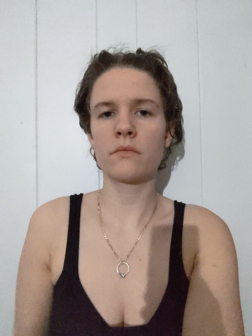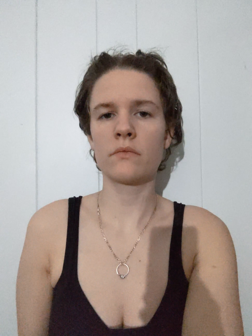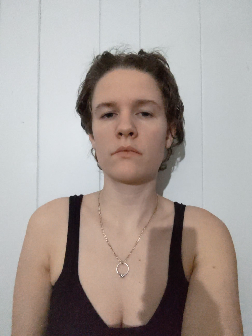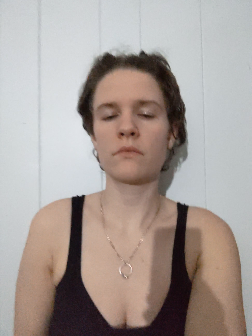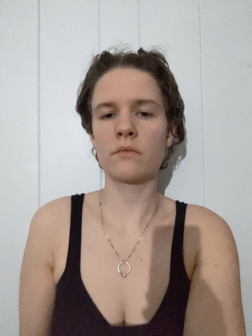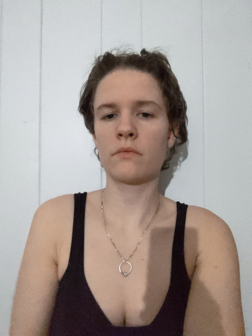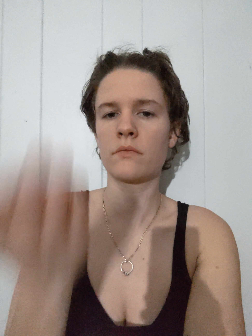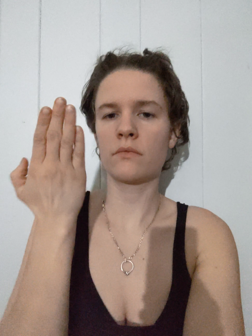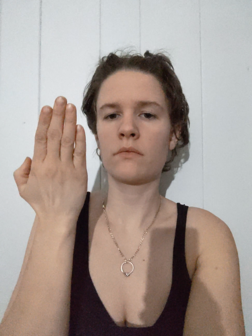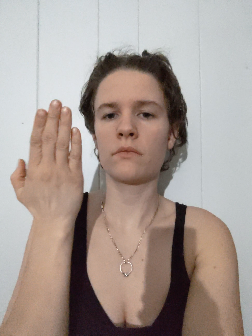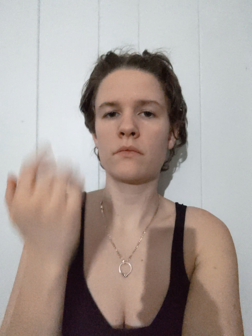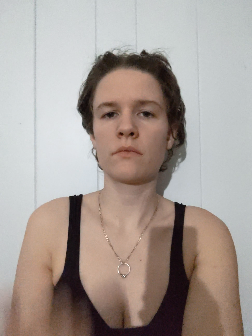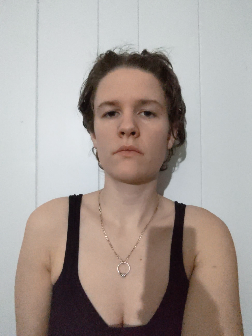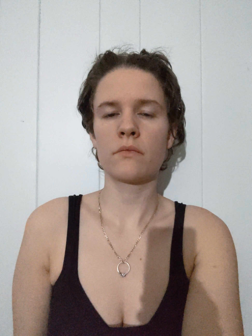morning